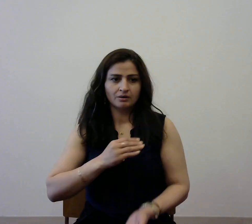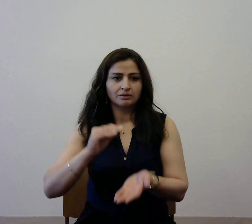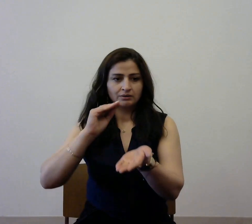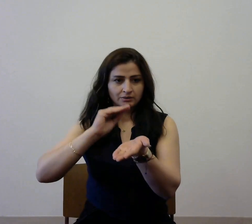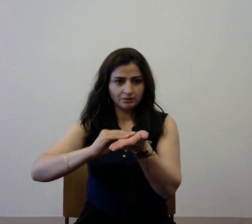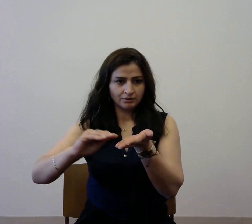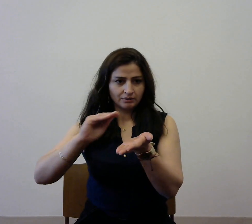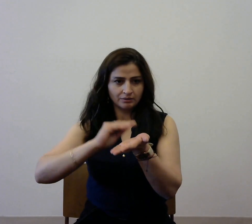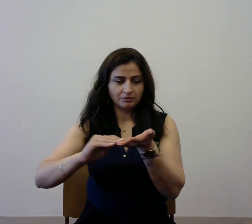yazı